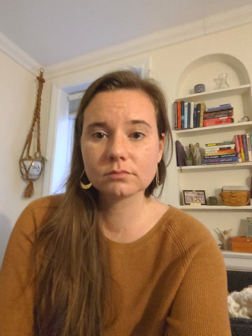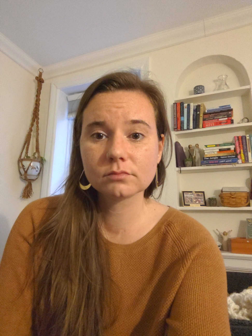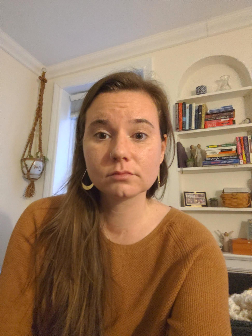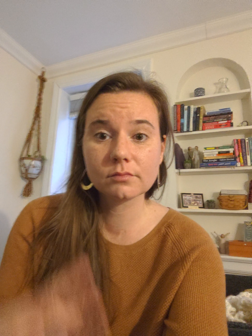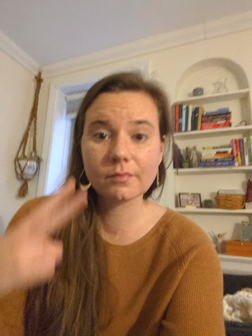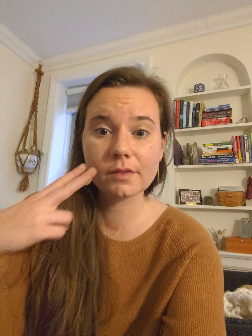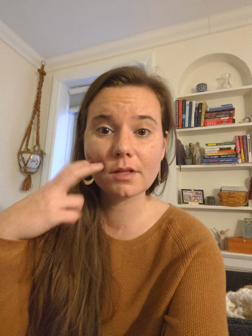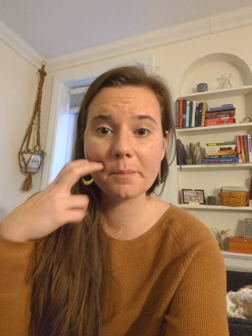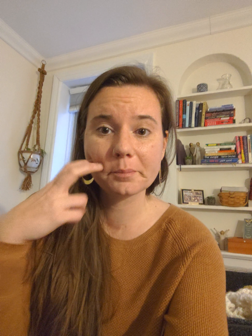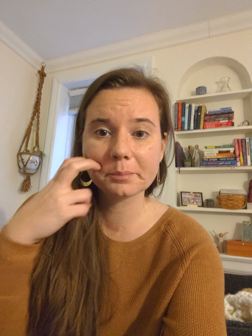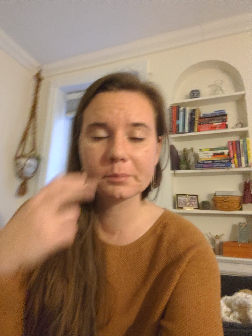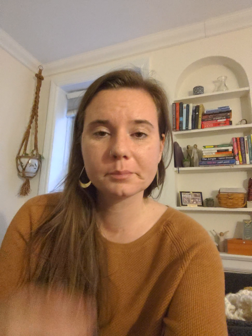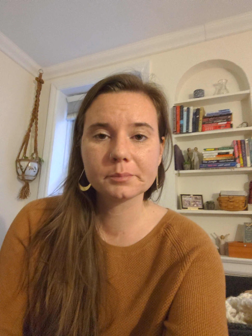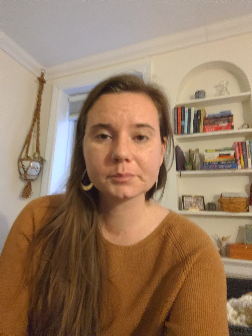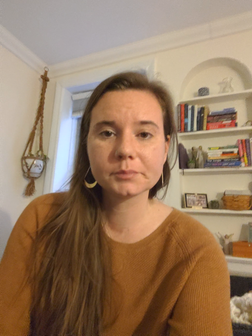gum